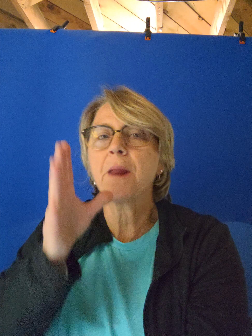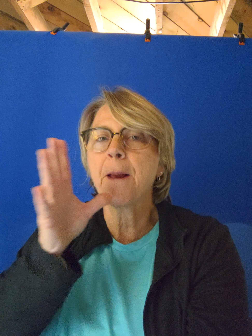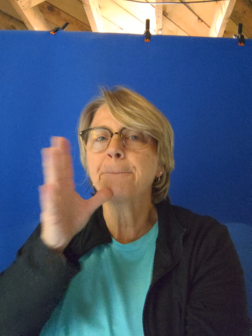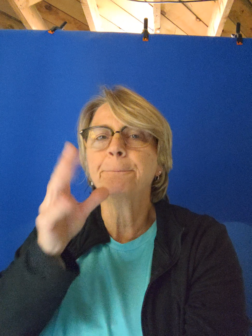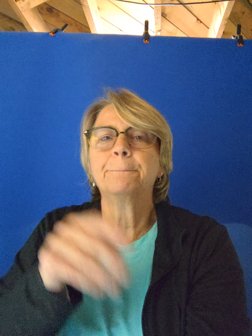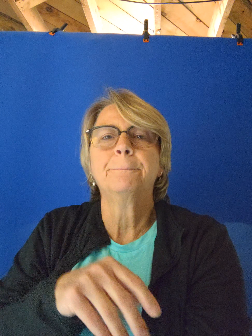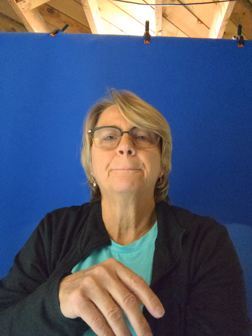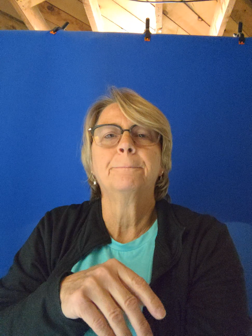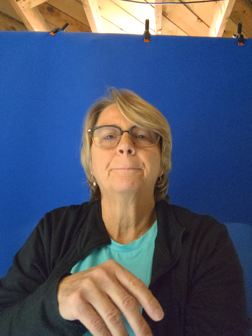mom